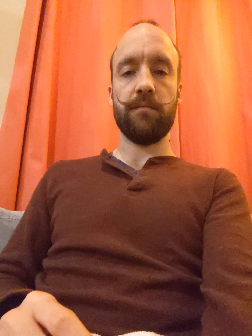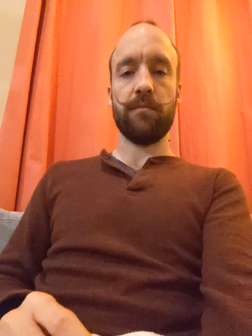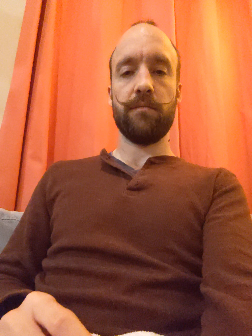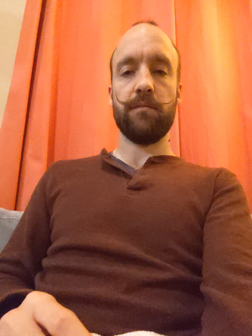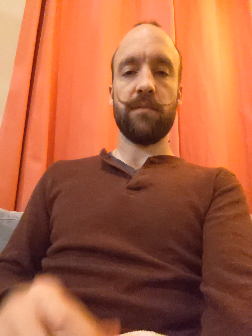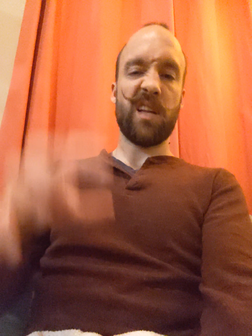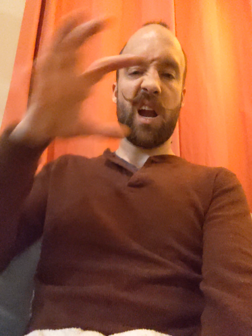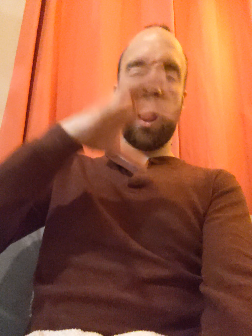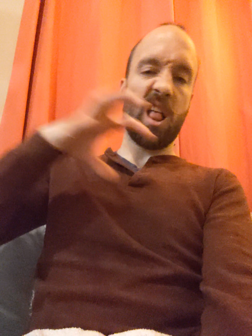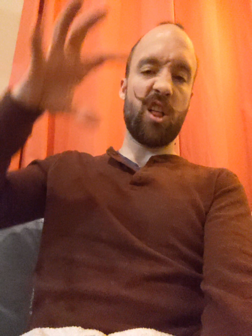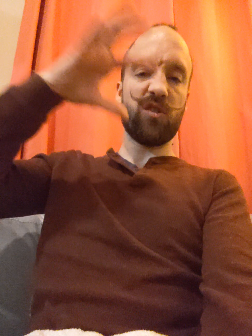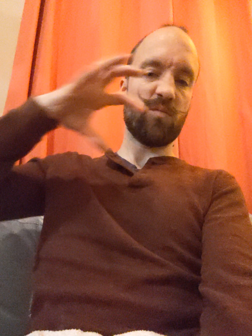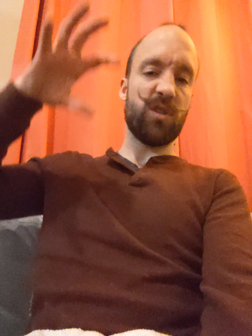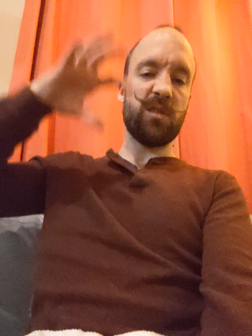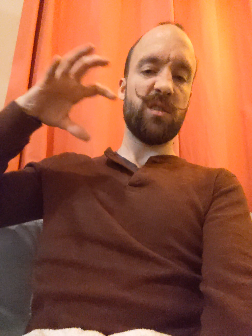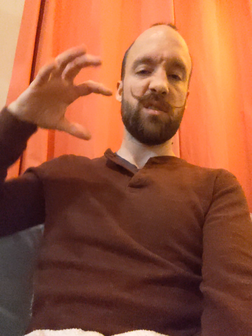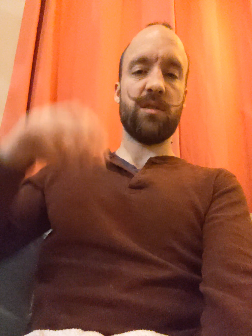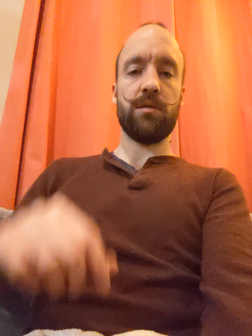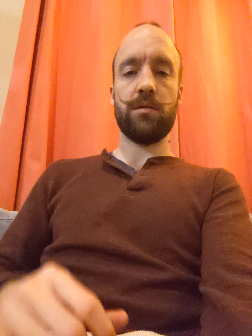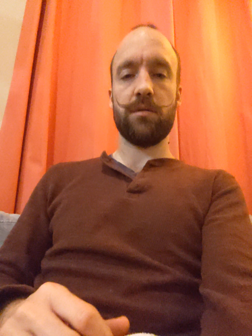cloud